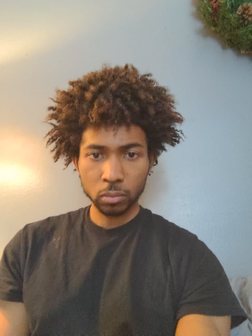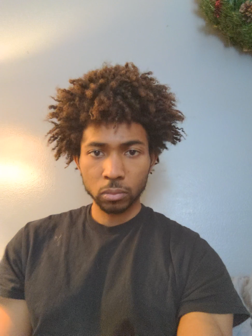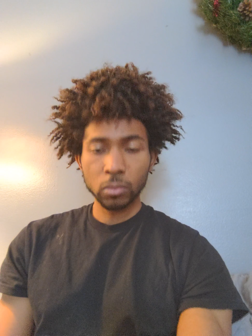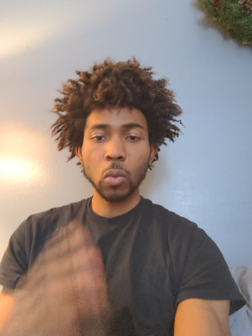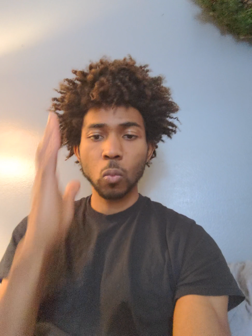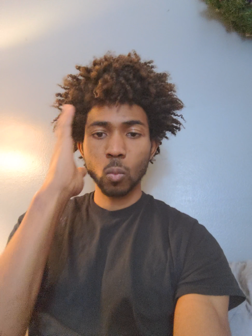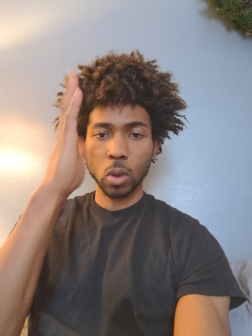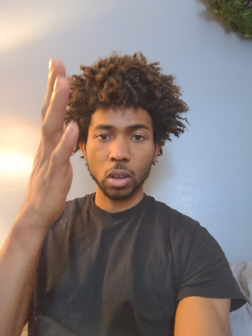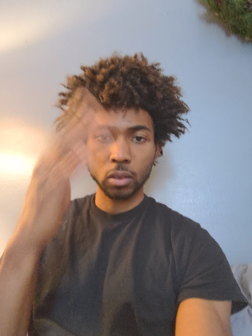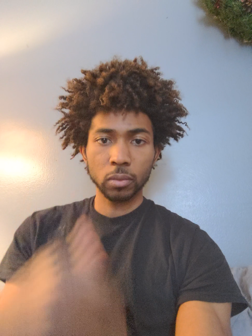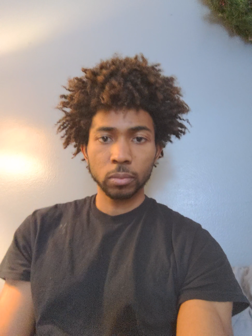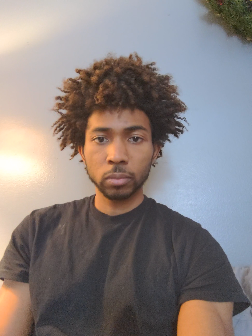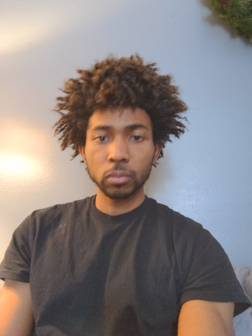will